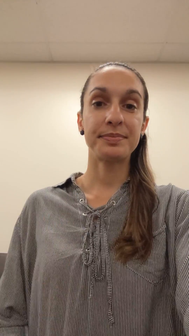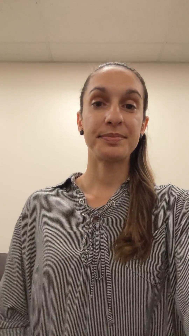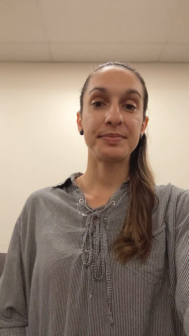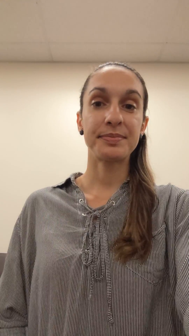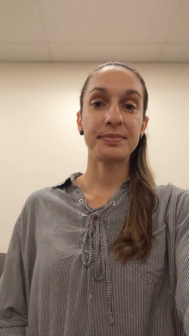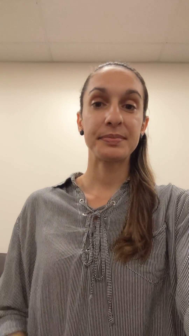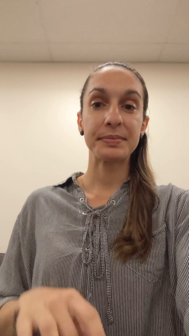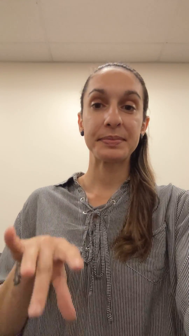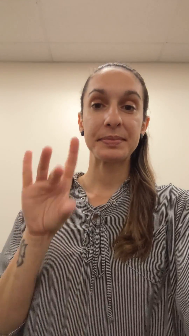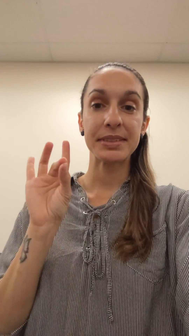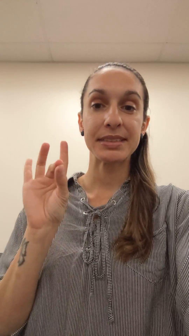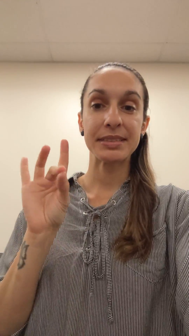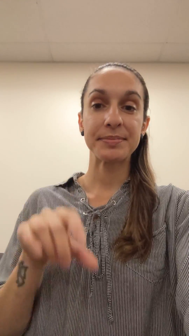pick